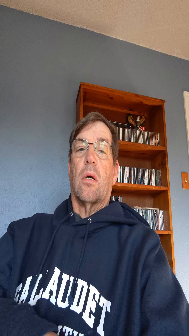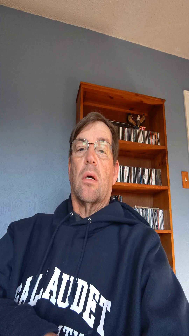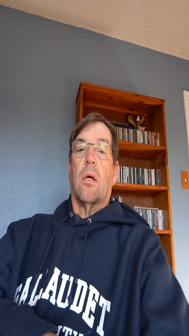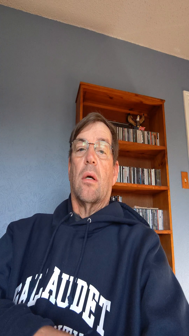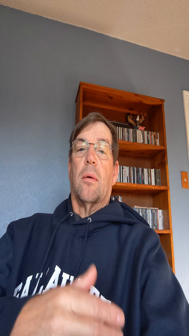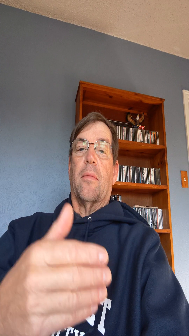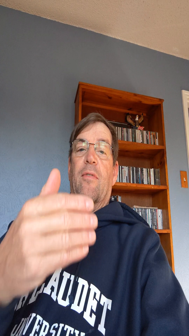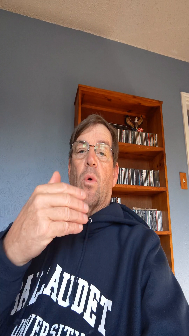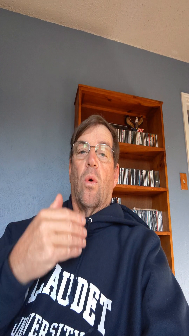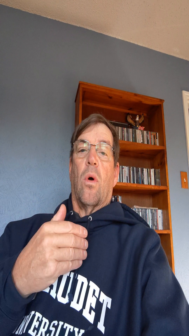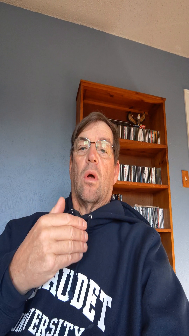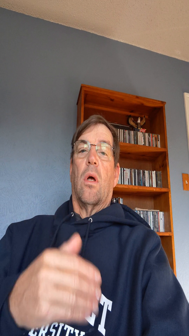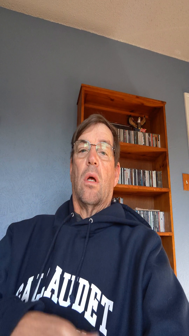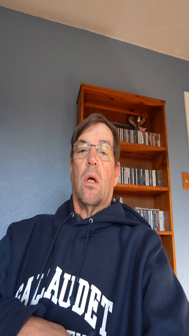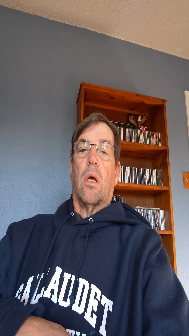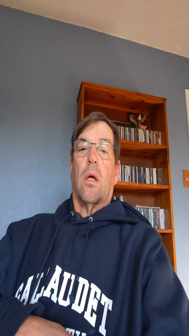before